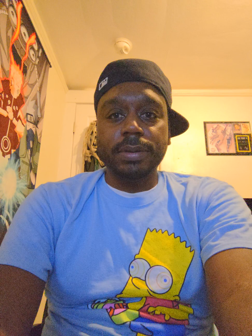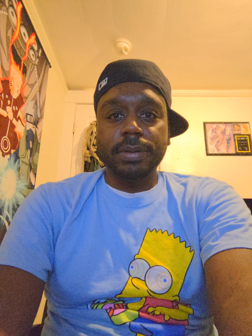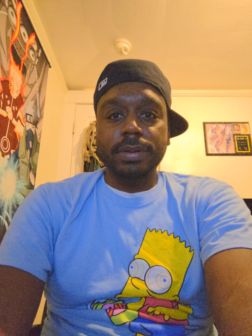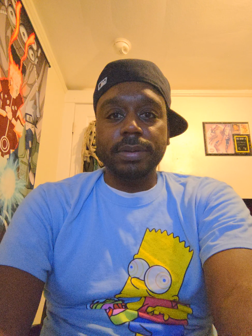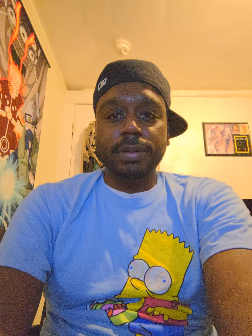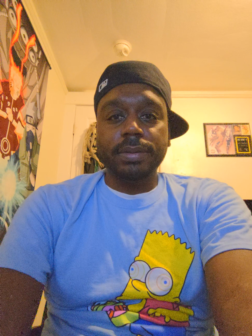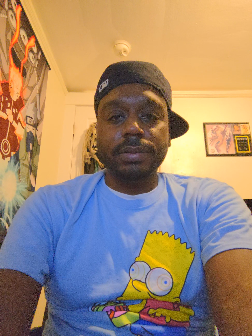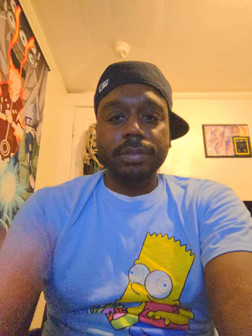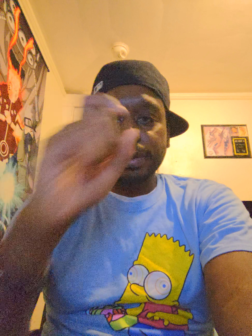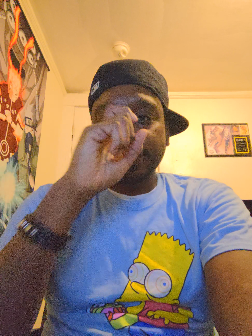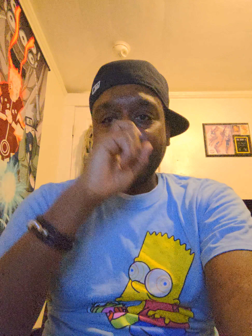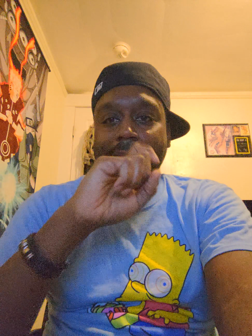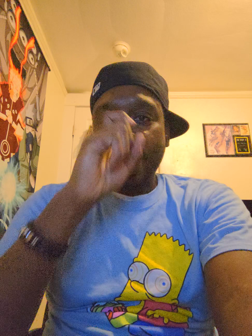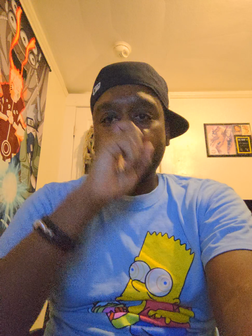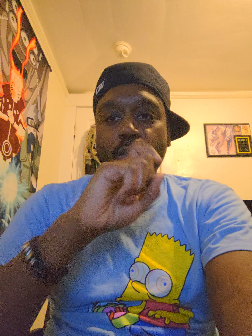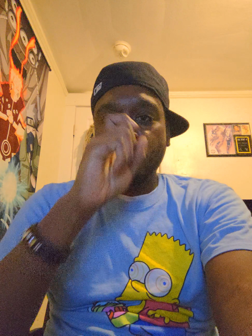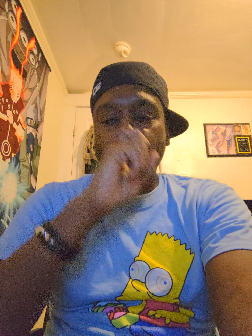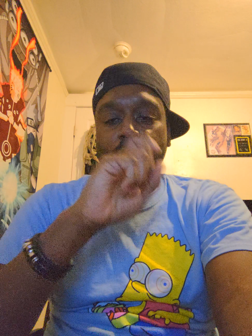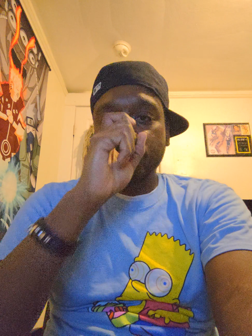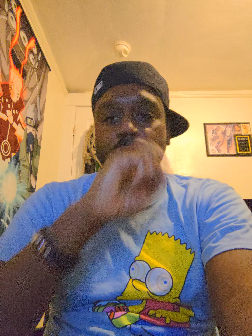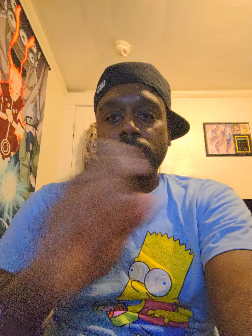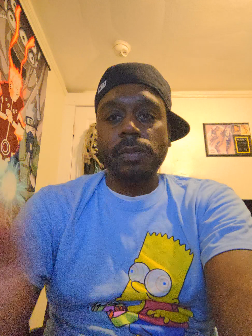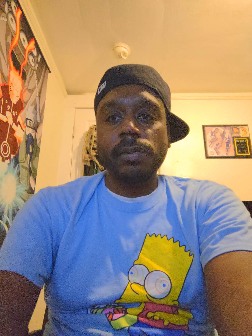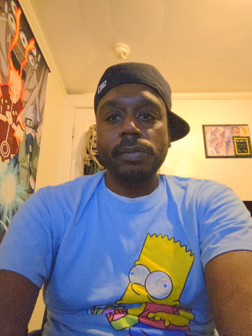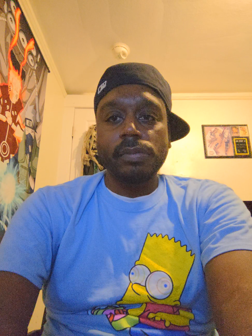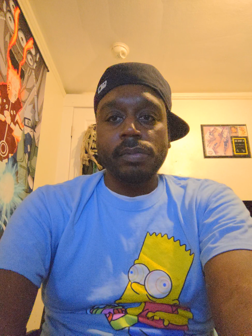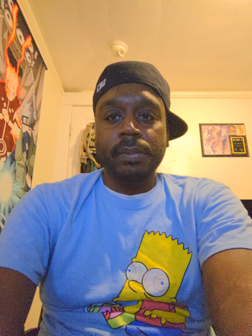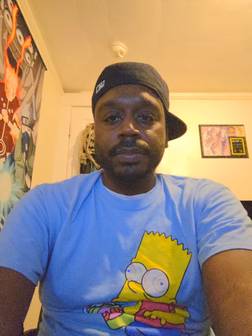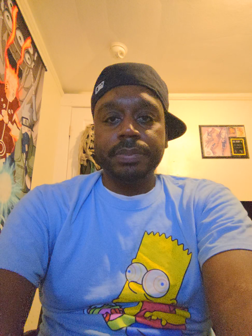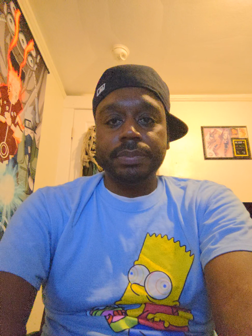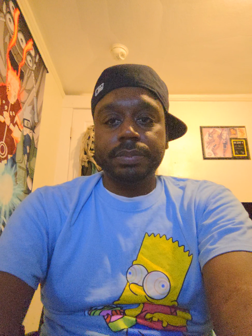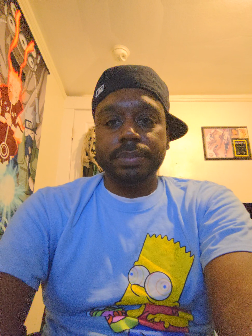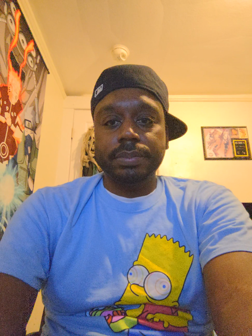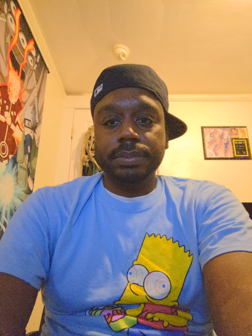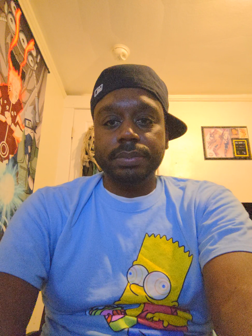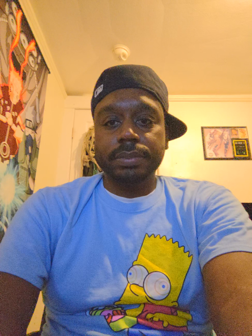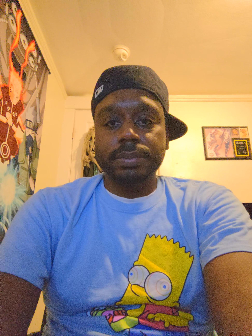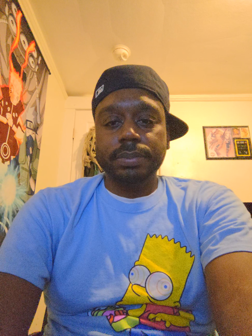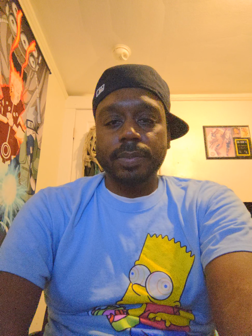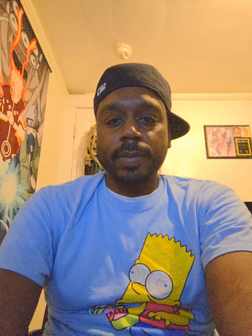doll